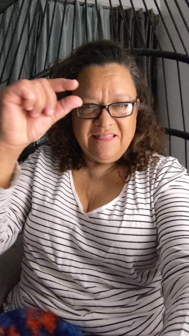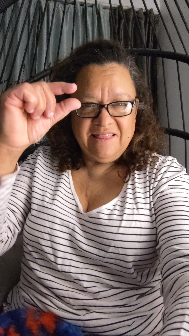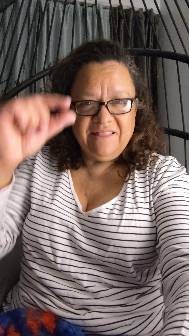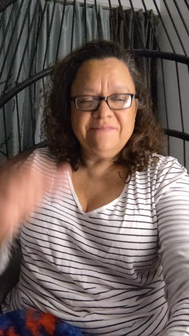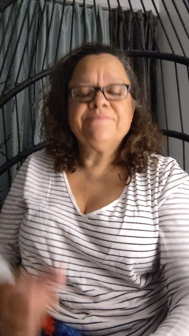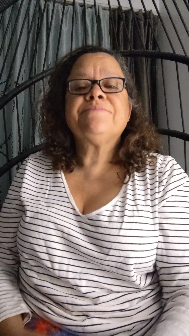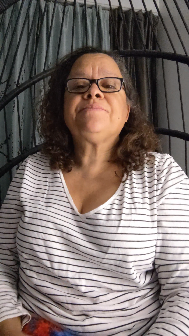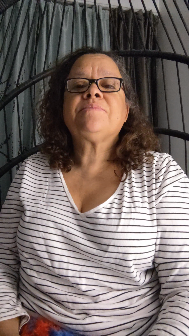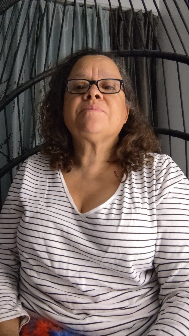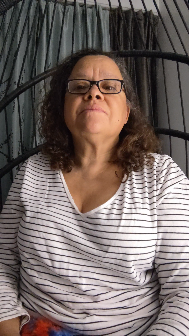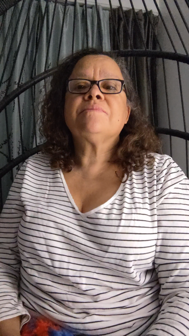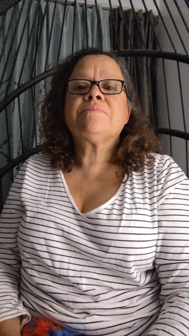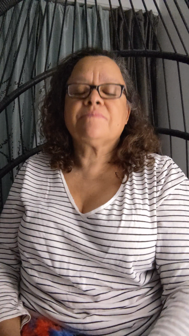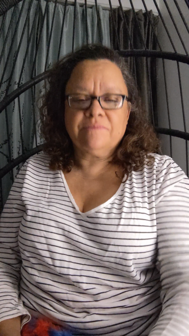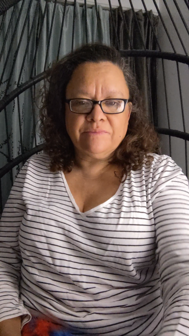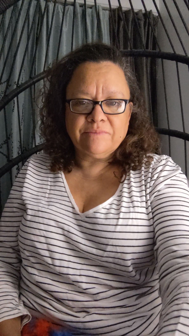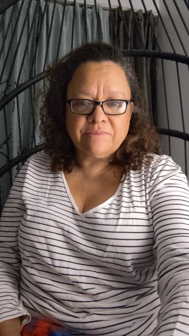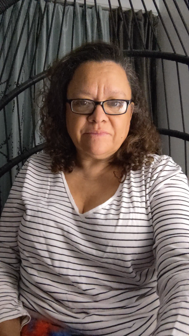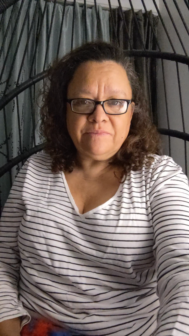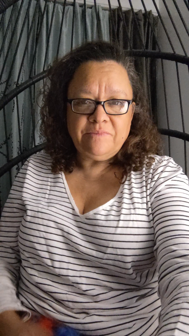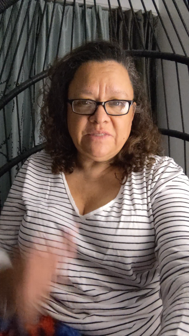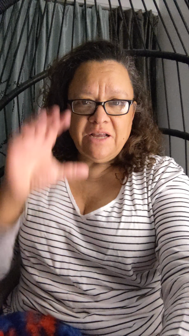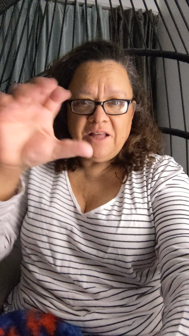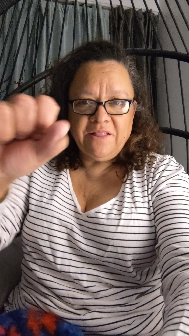catch